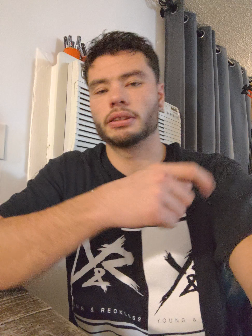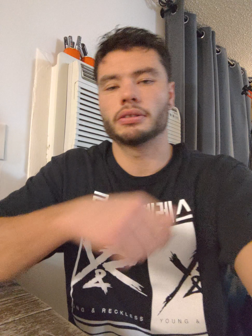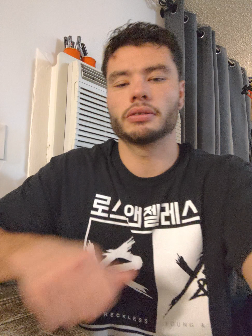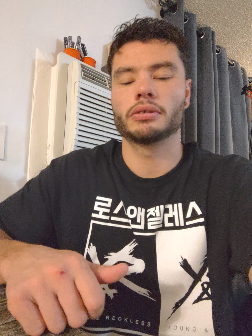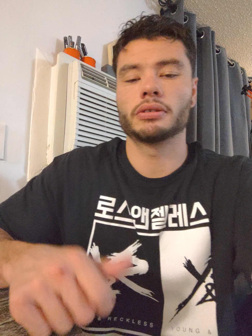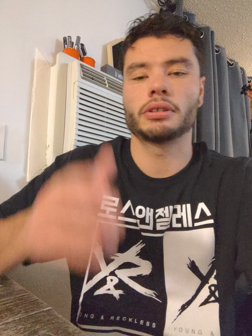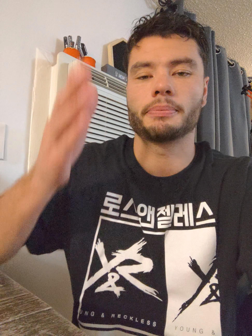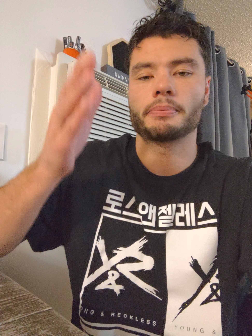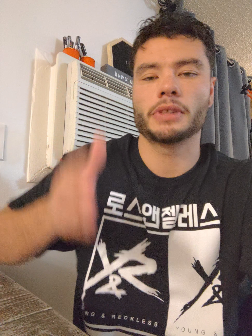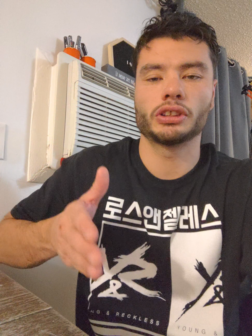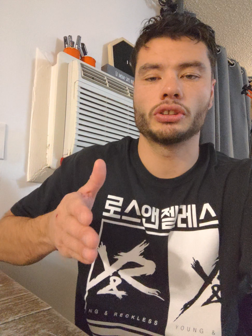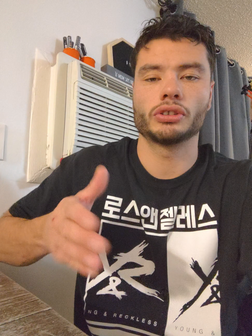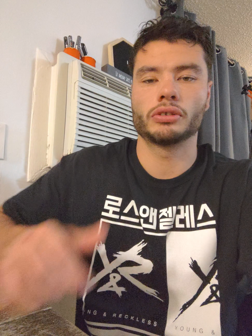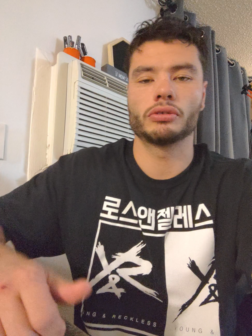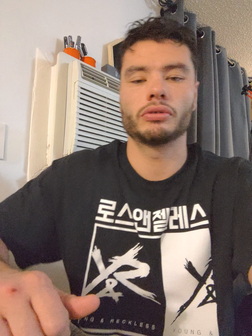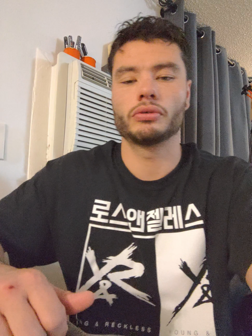person